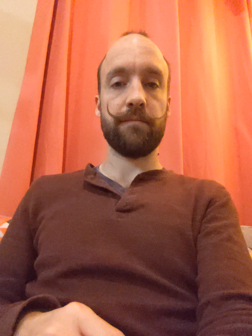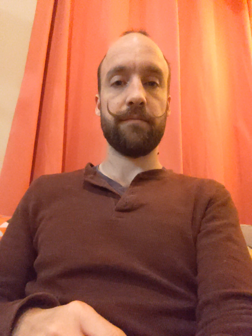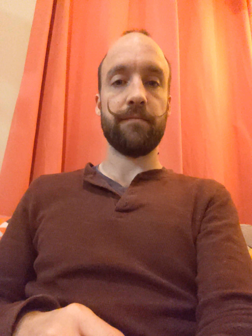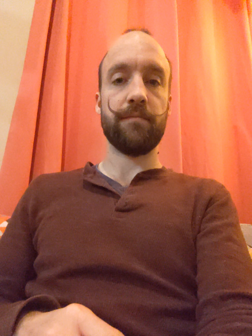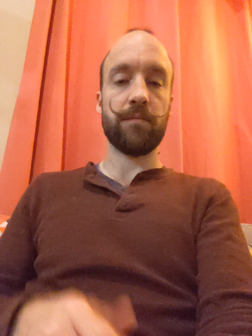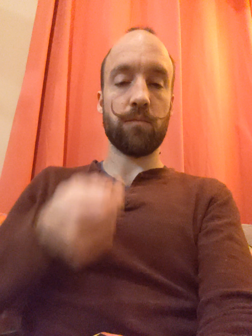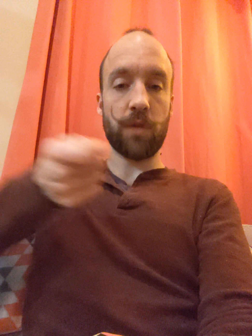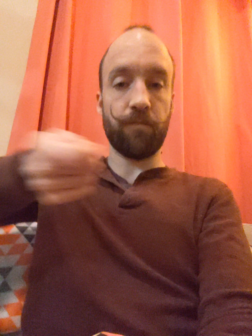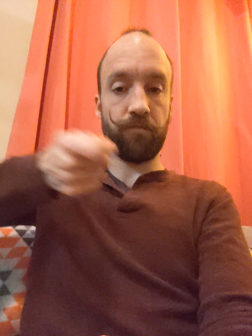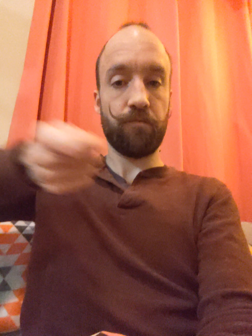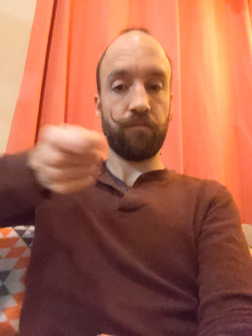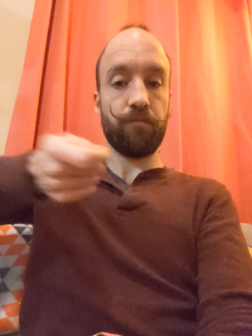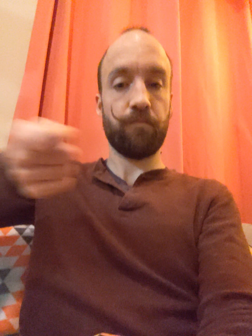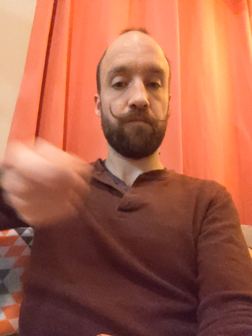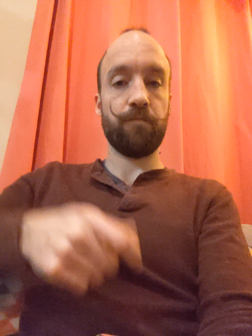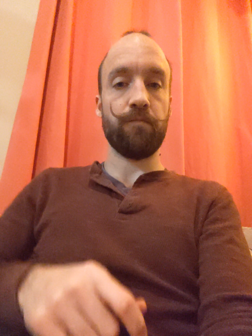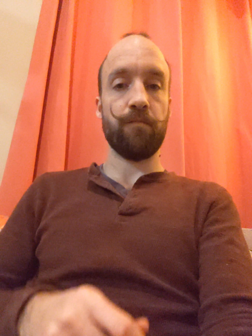vacuum